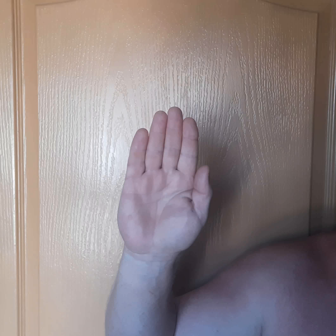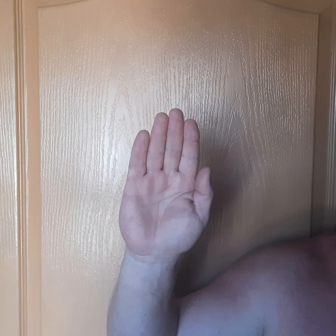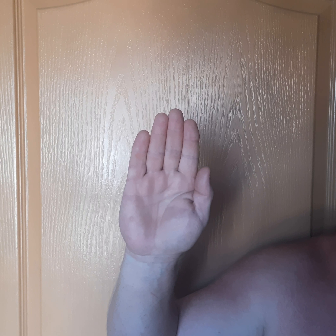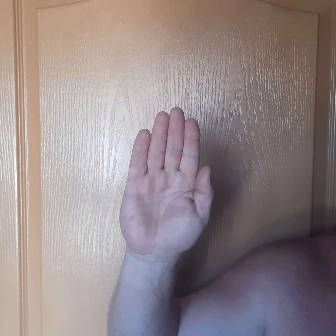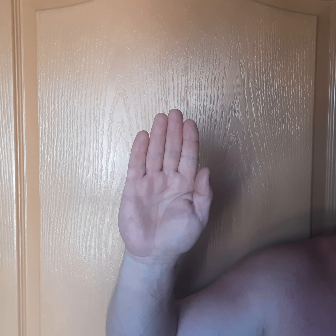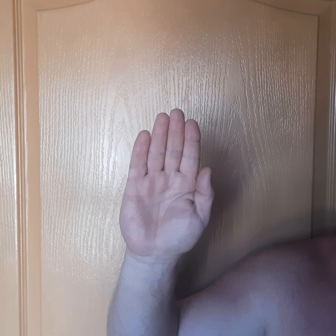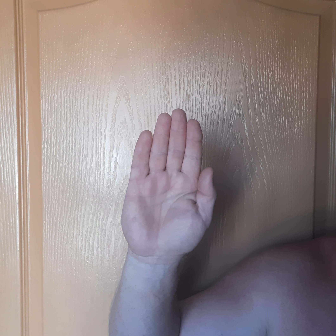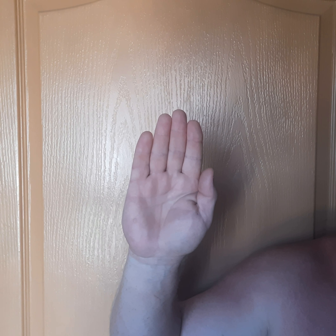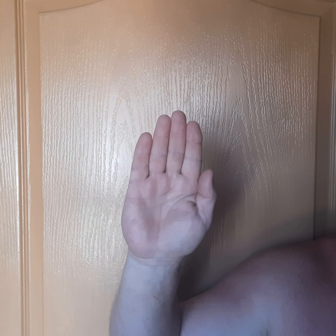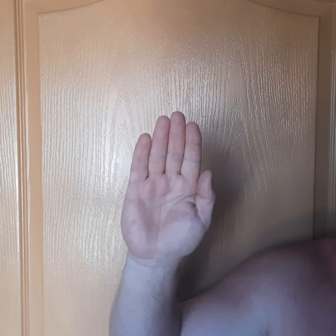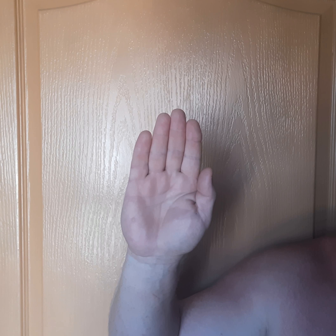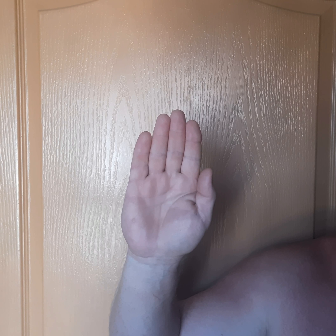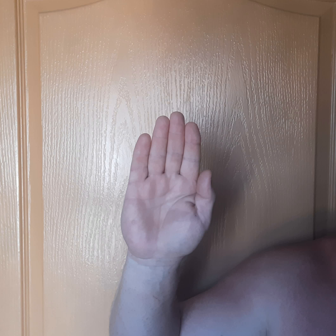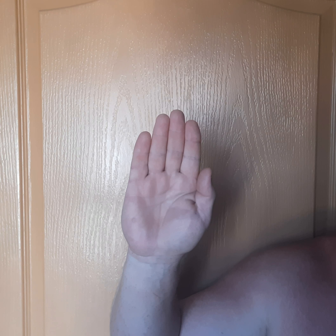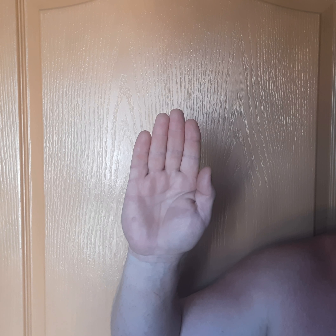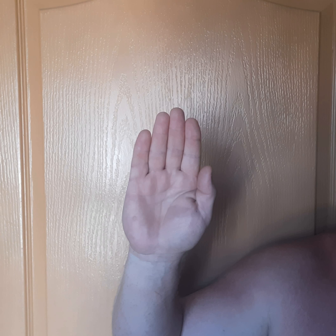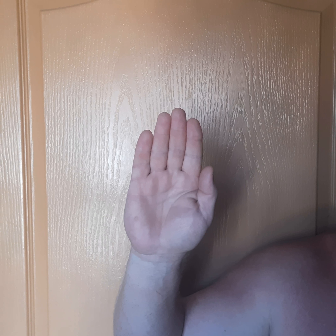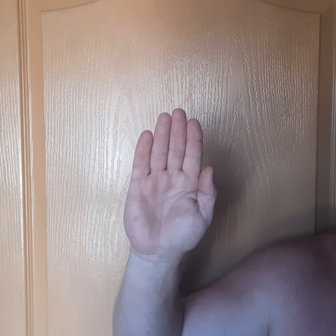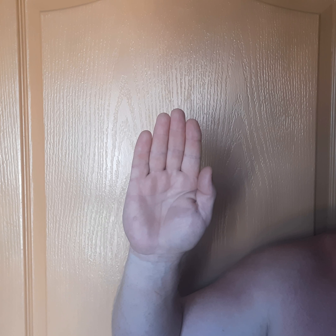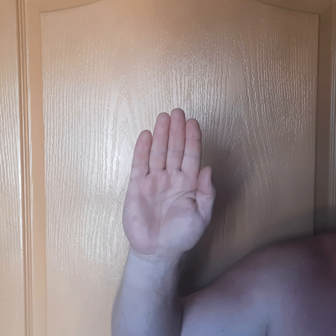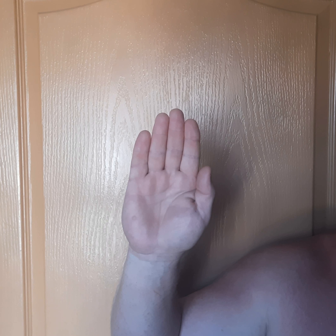В